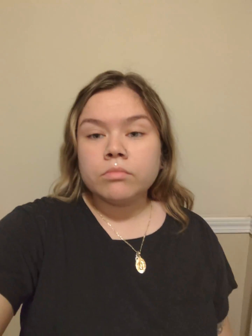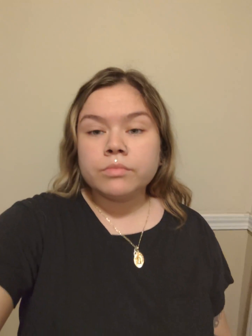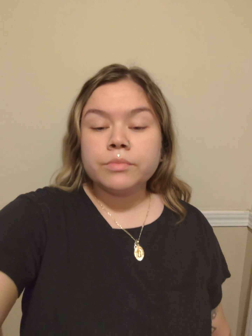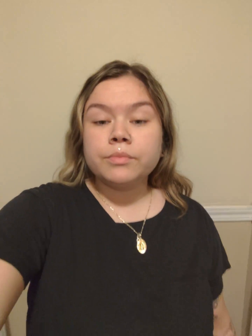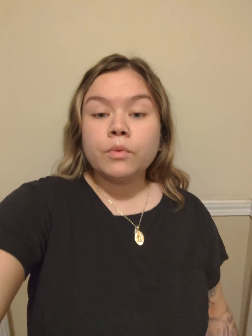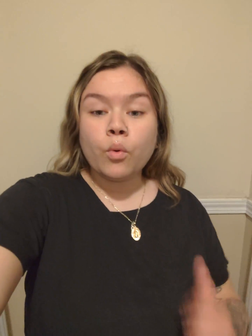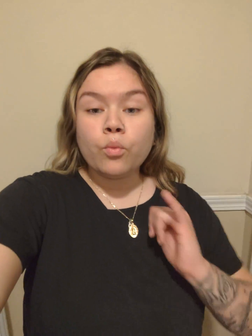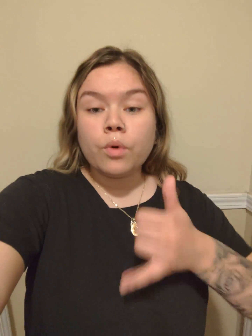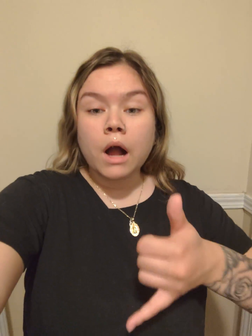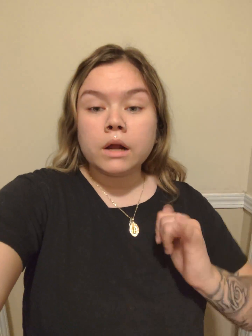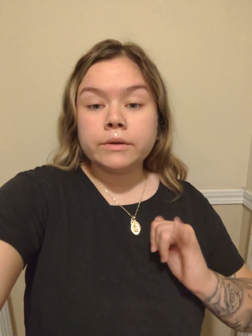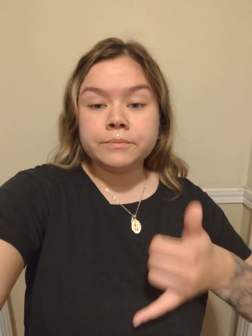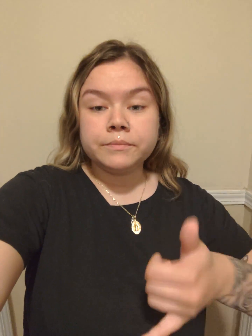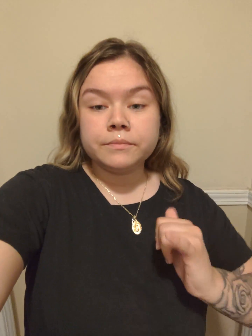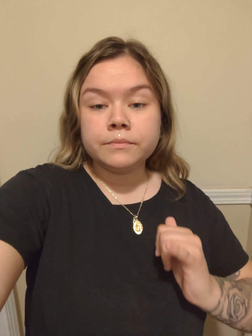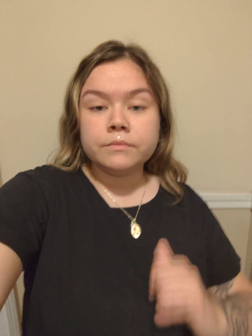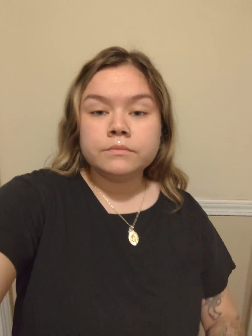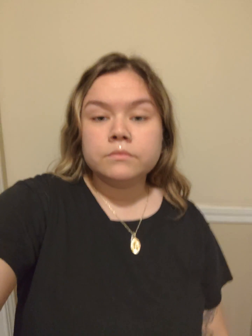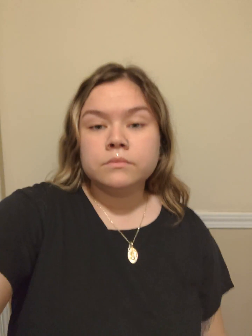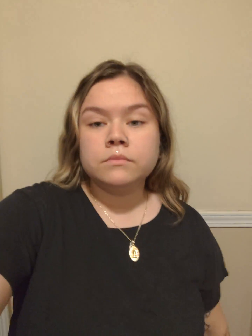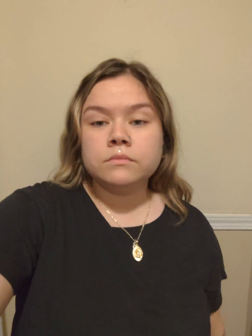rocking chair